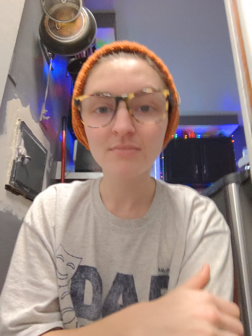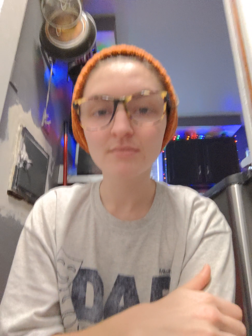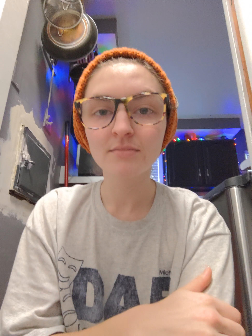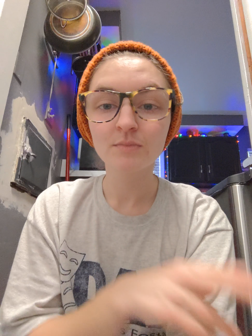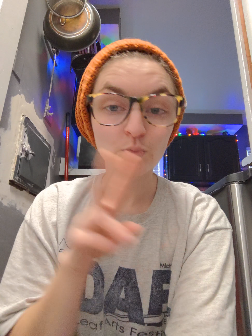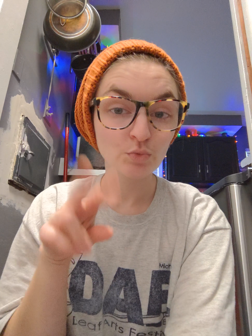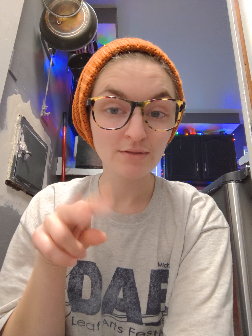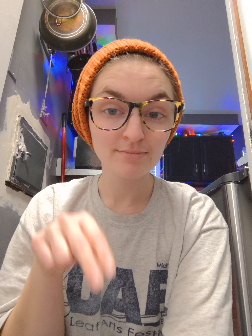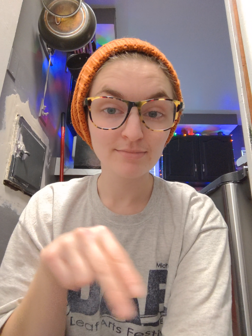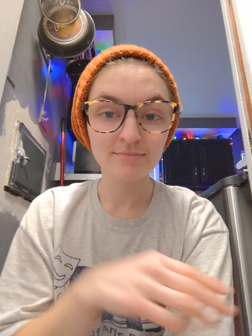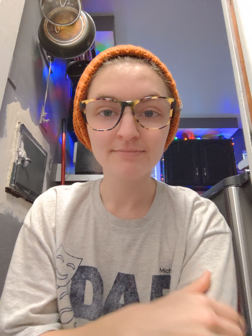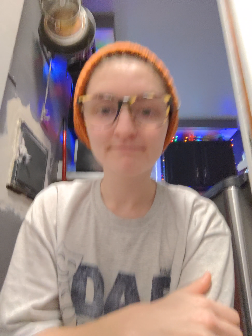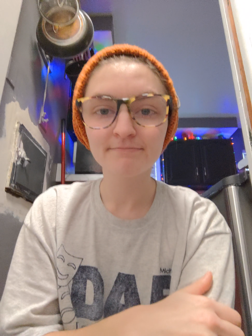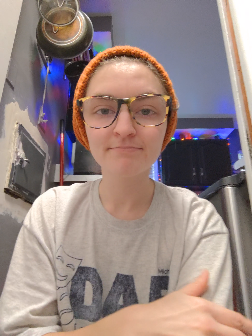read